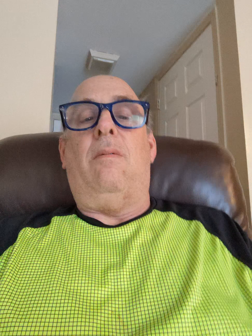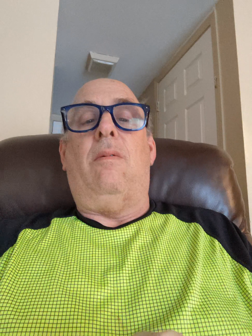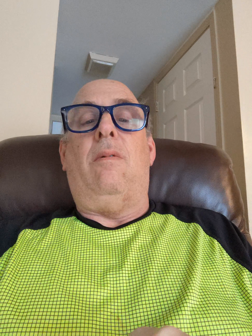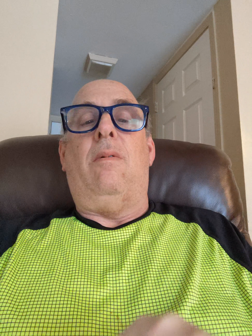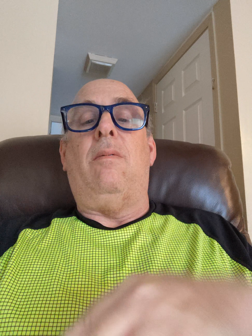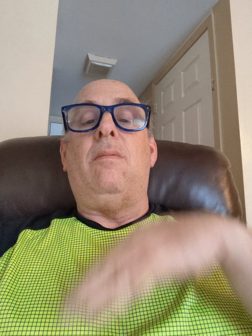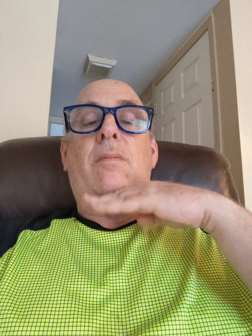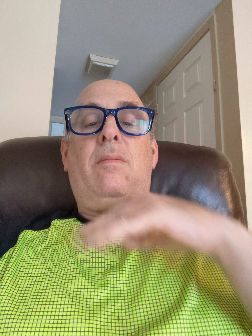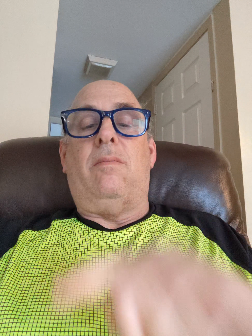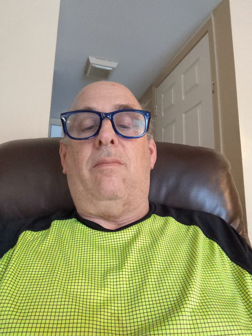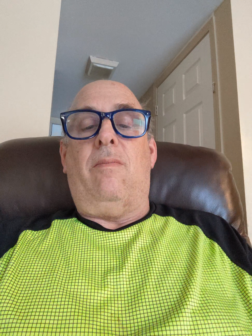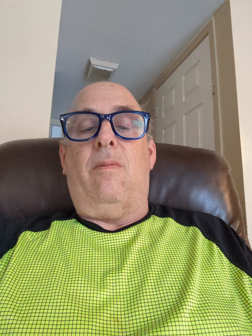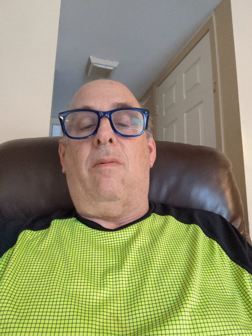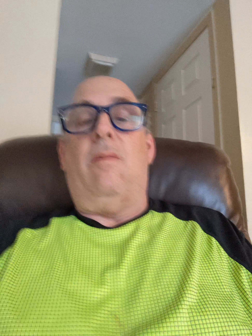pig